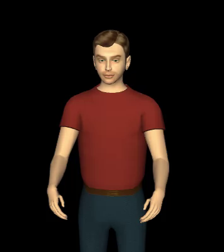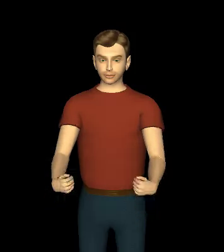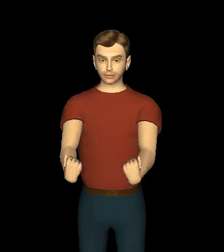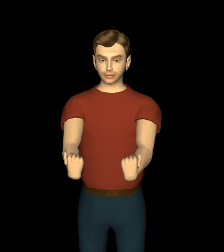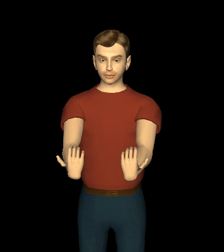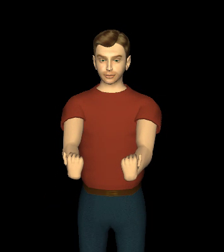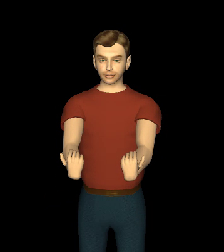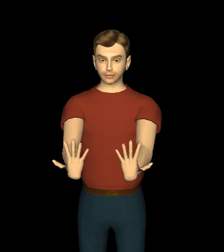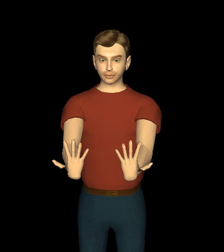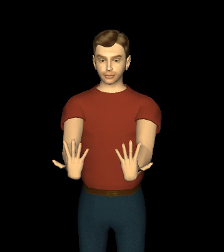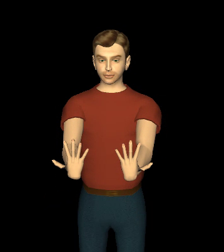كم